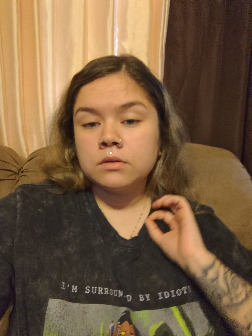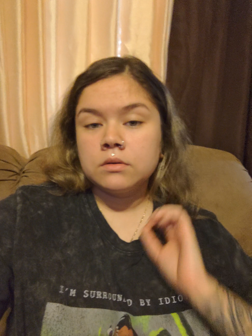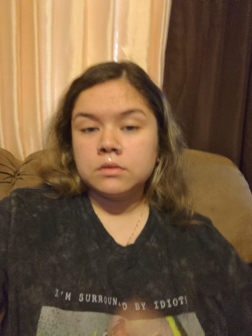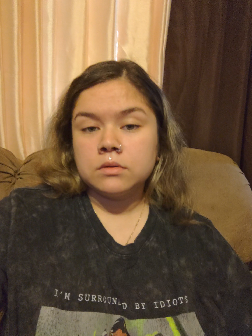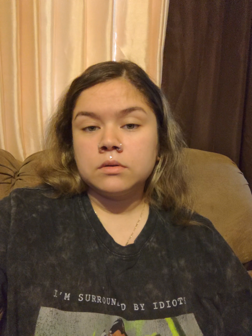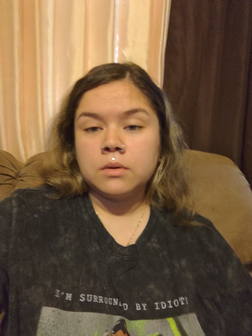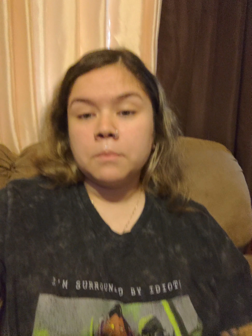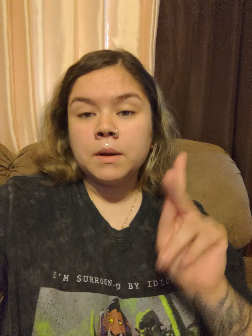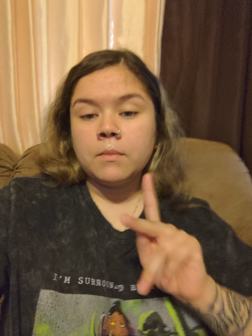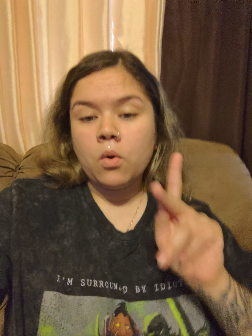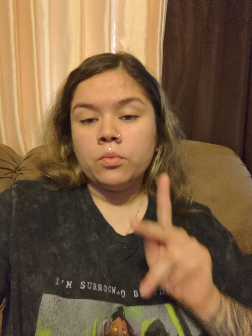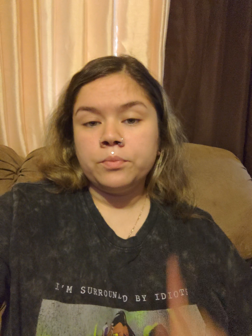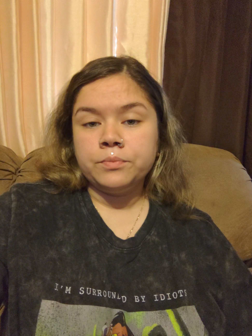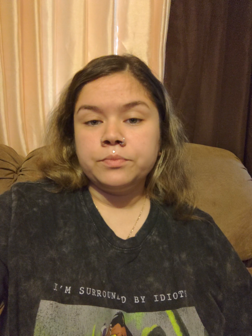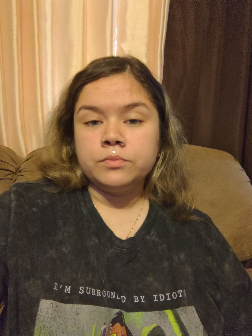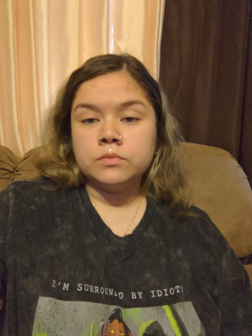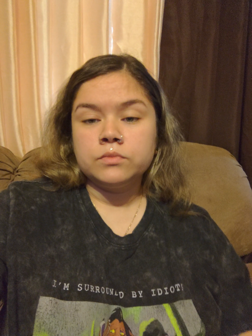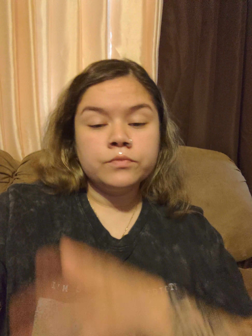people